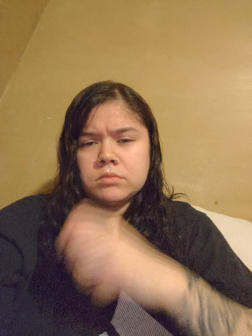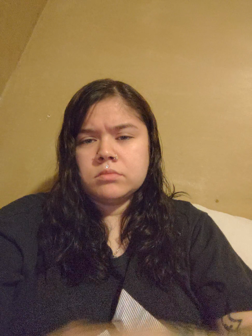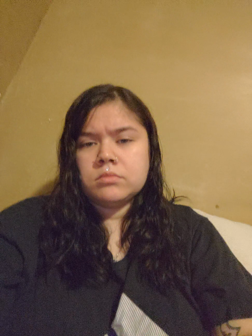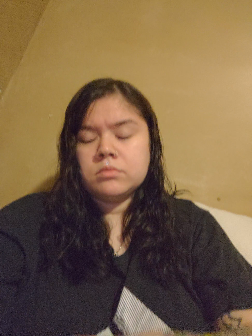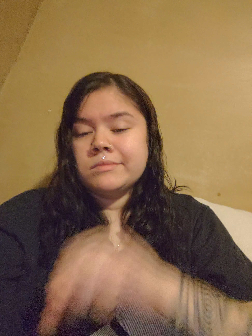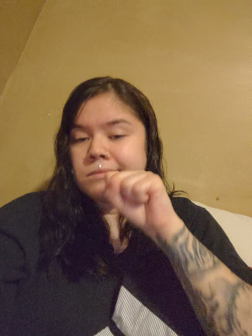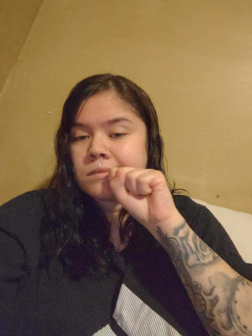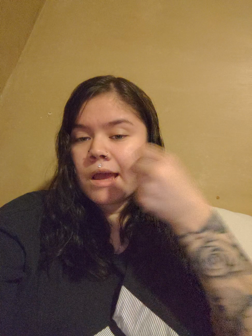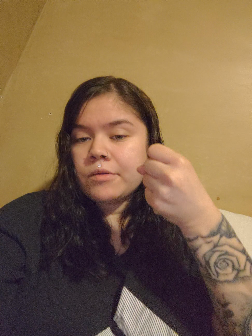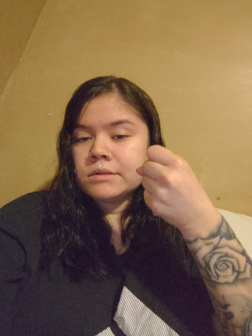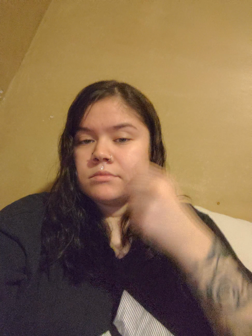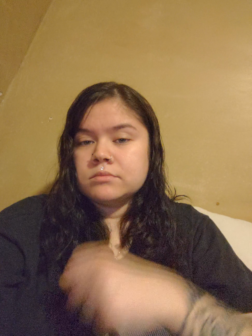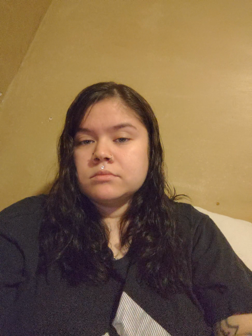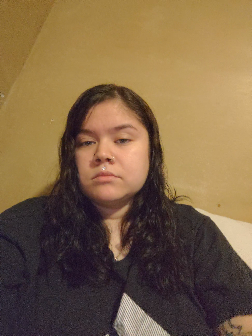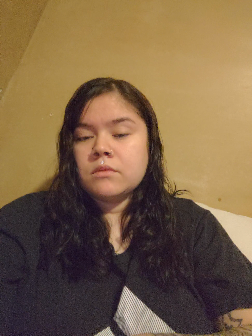carrot